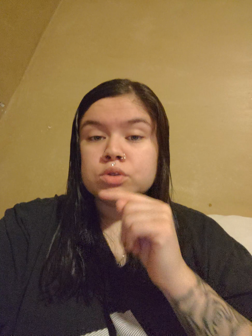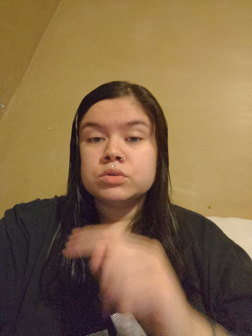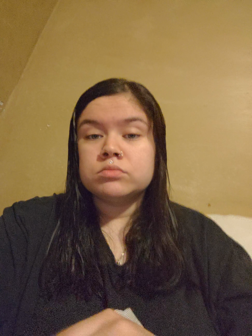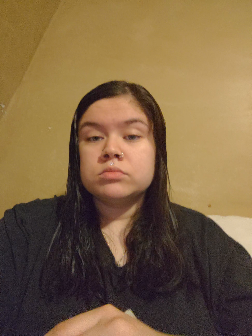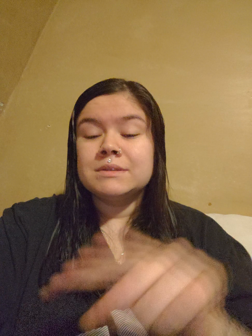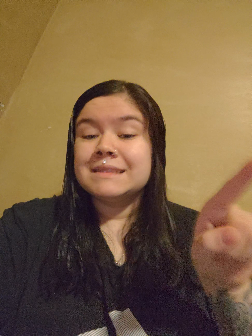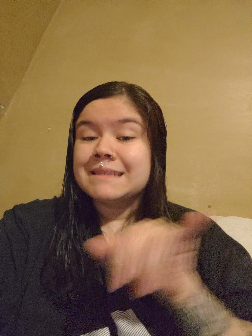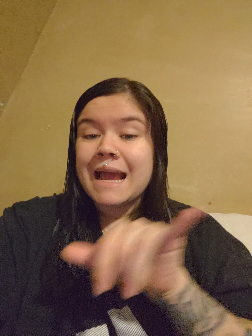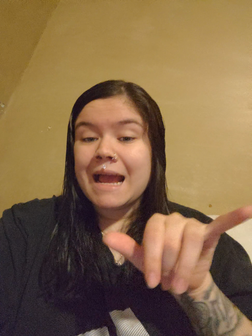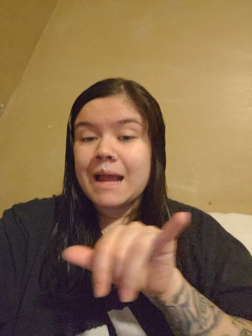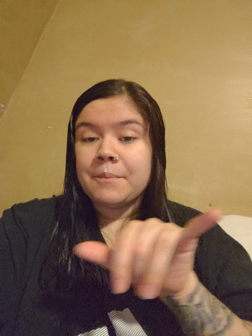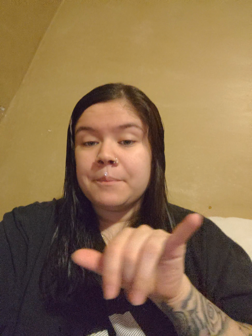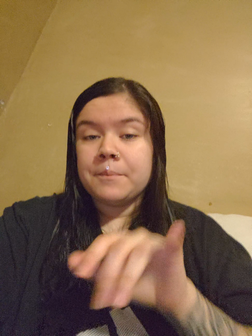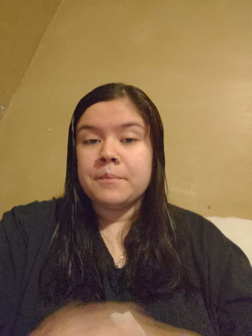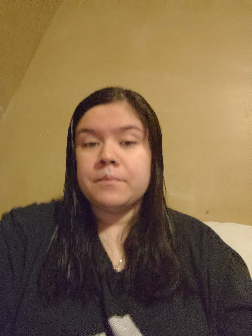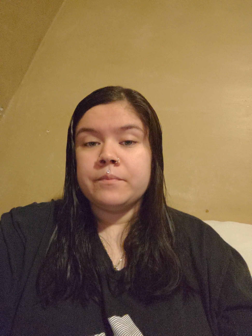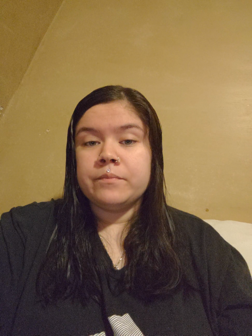same